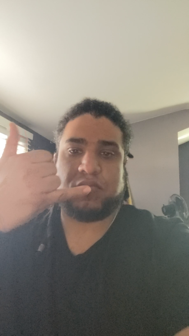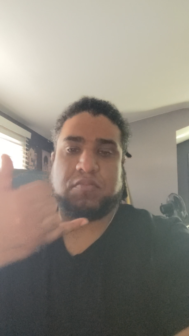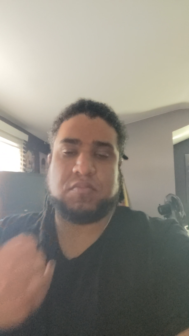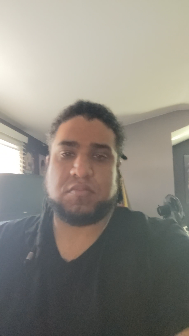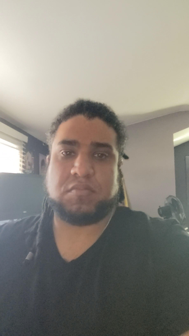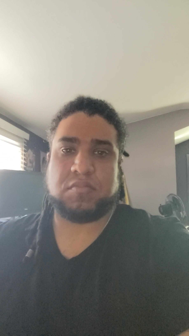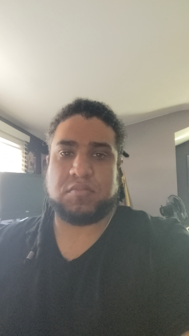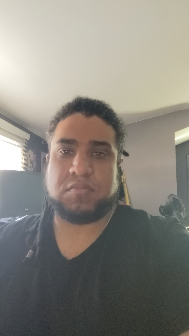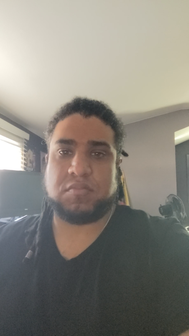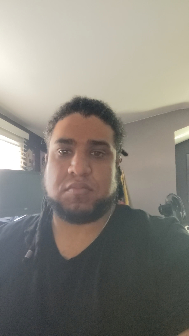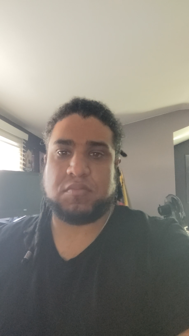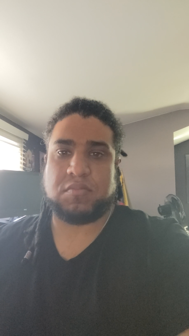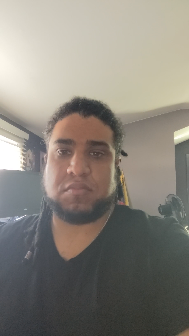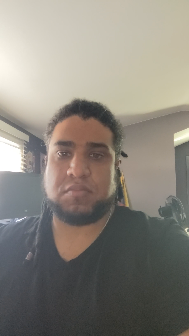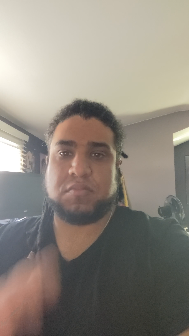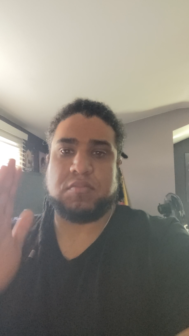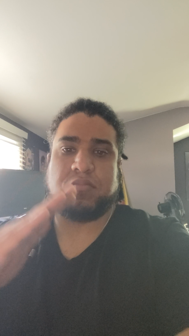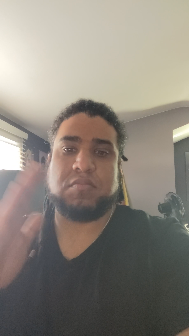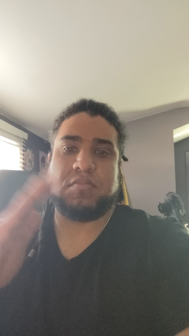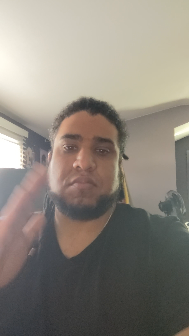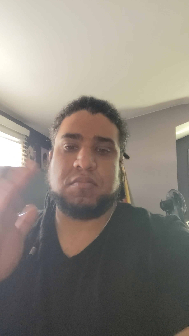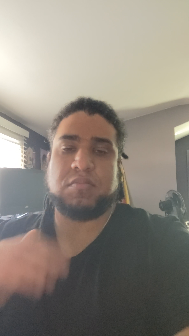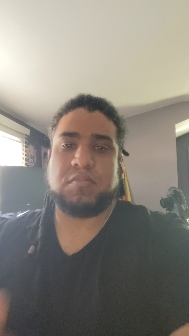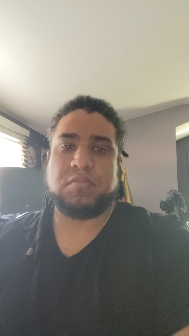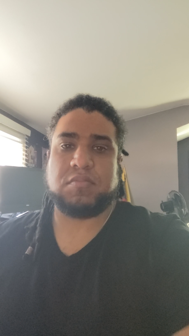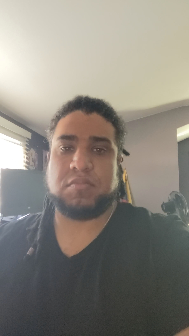clap